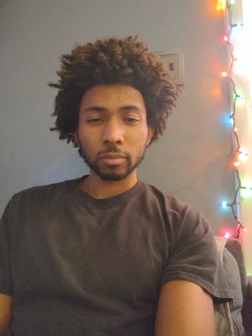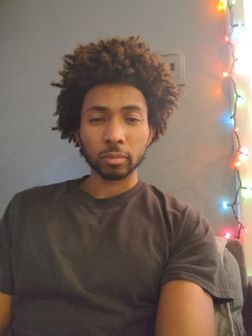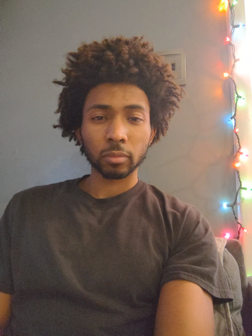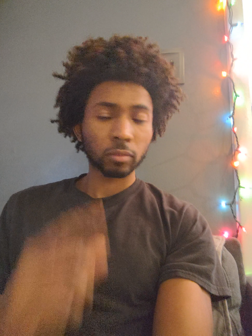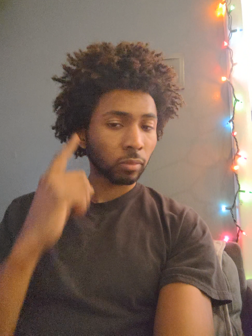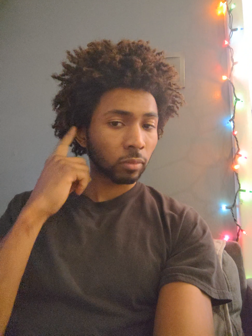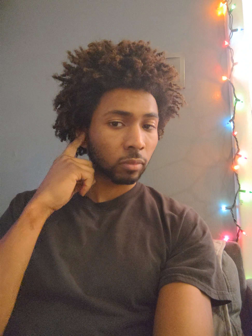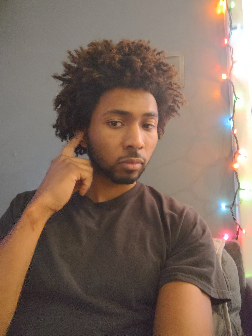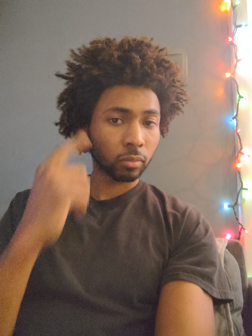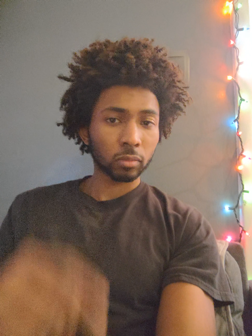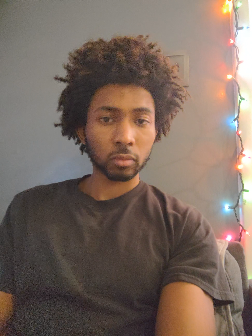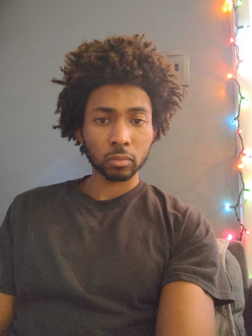hear